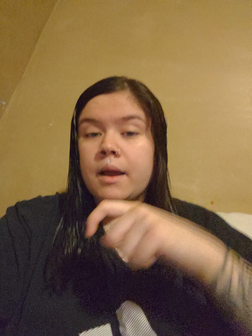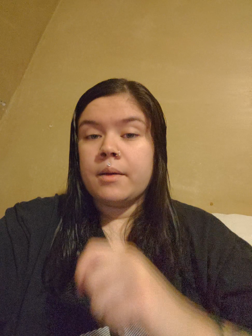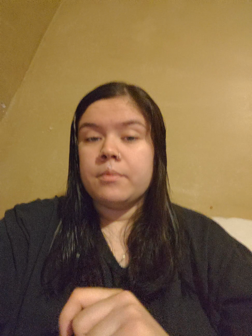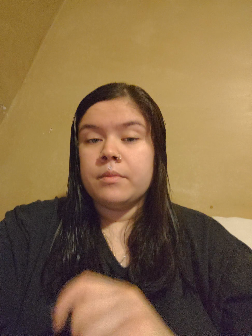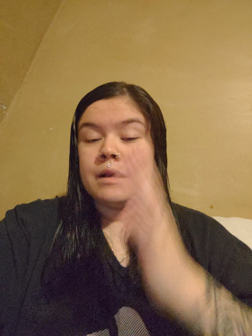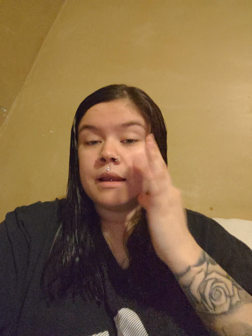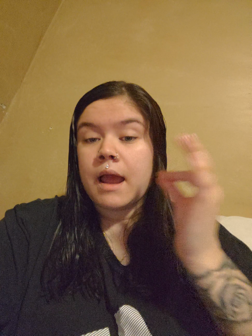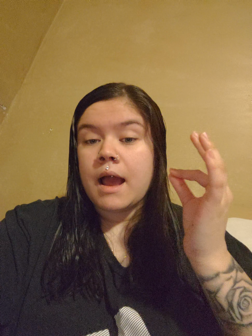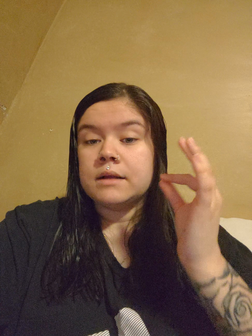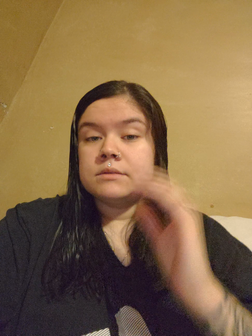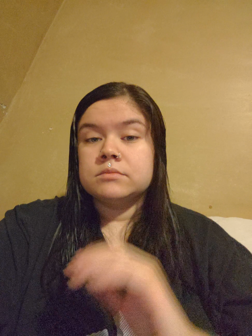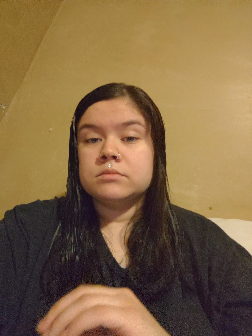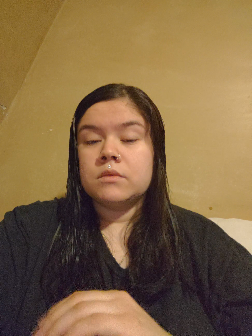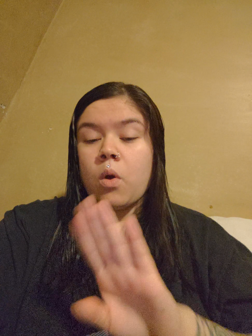cat